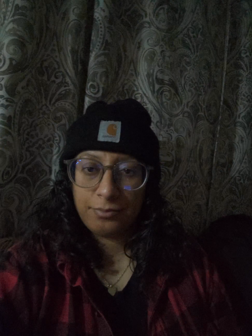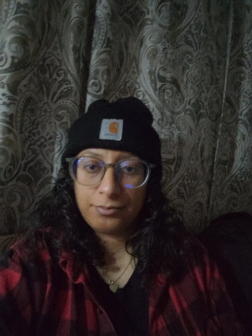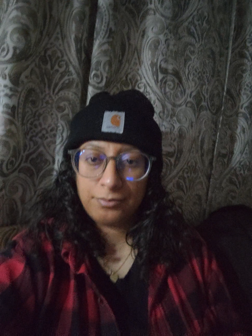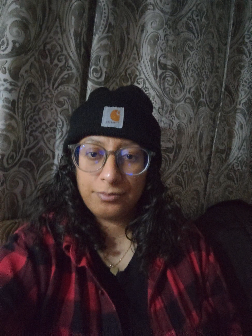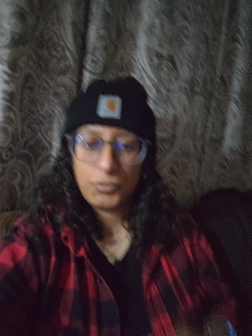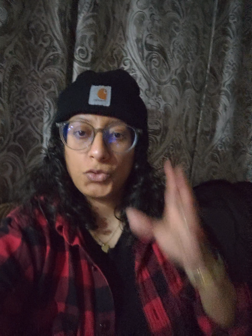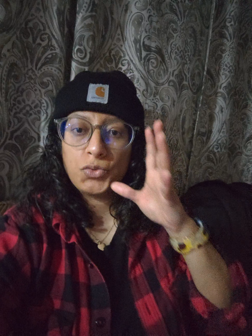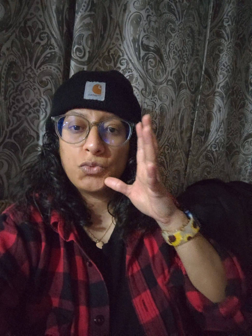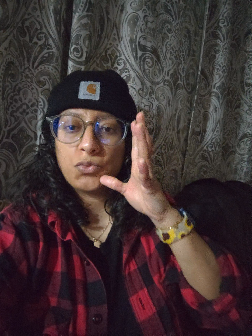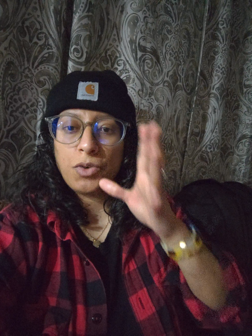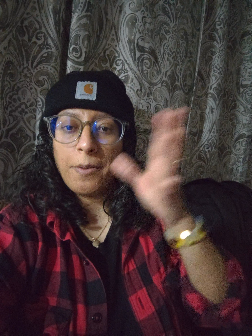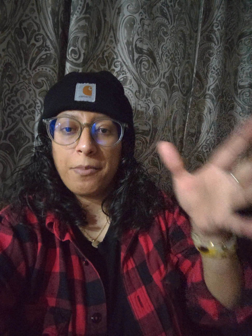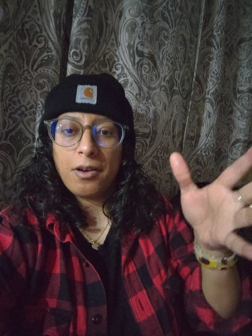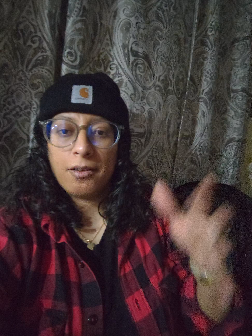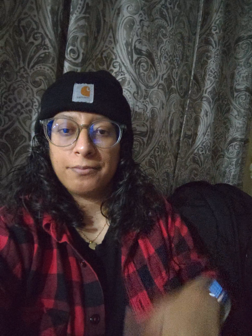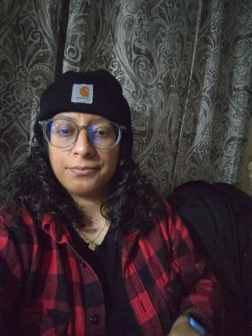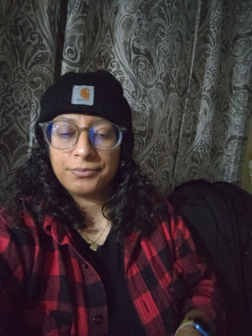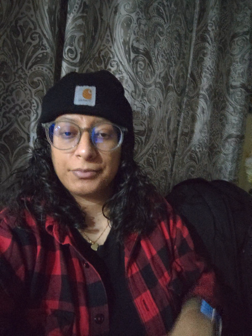grandma